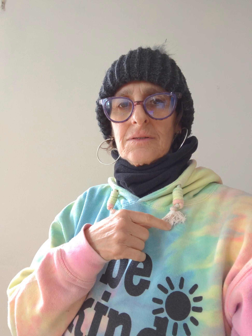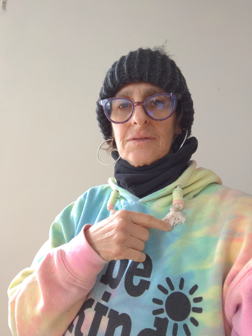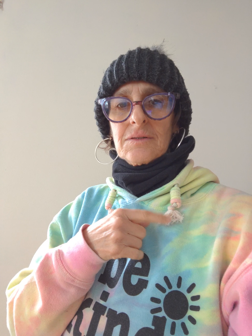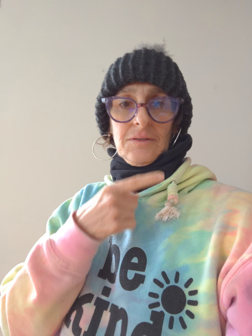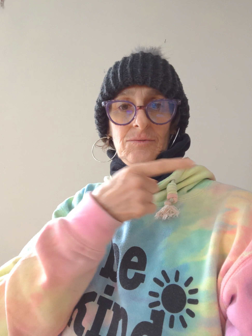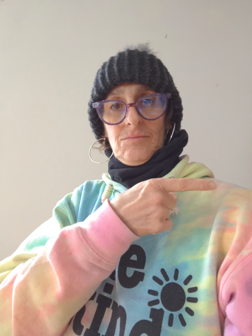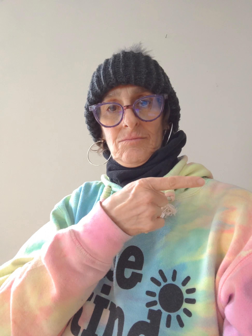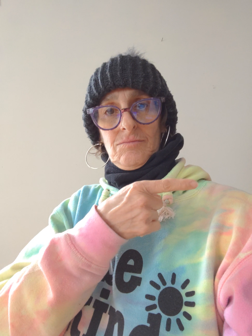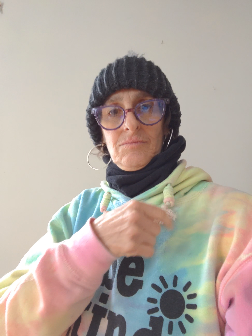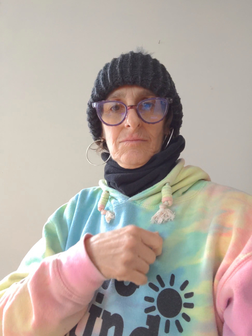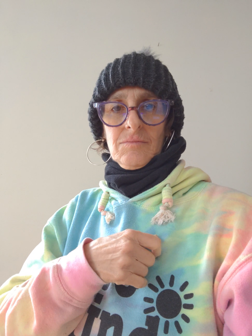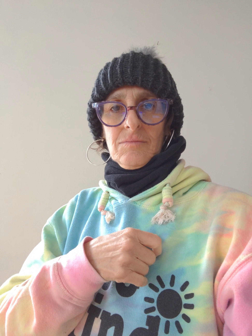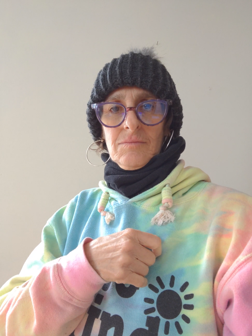he/she/it